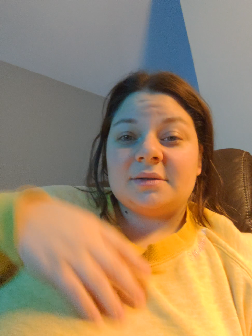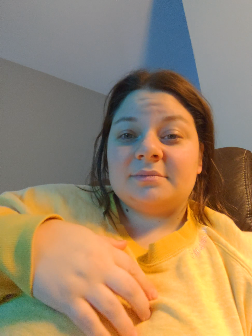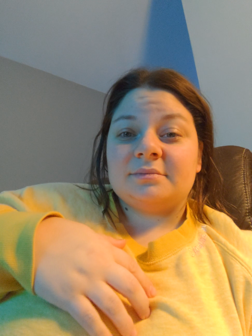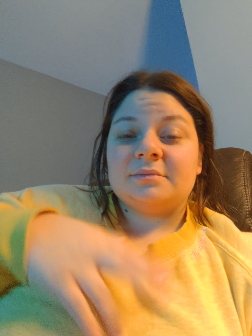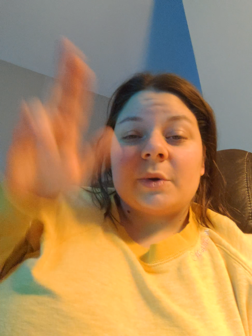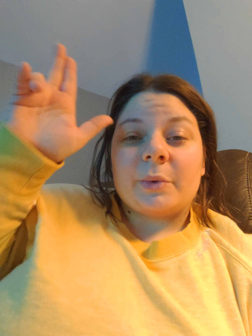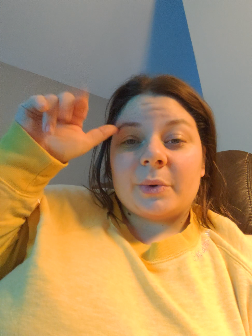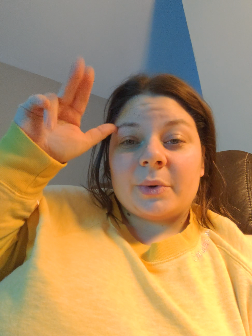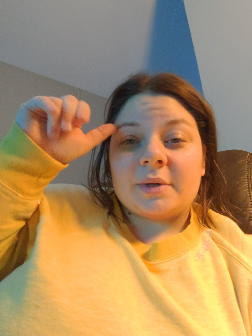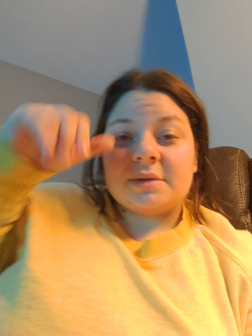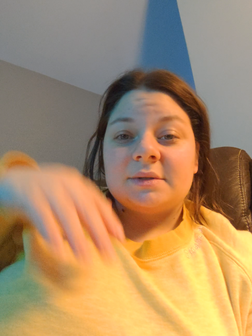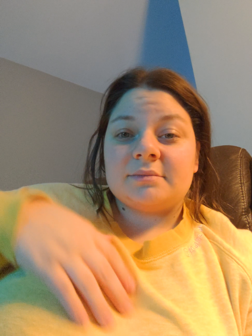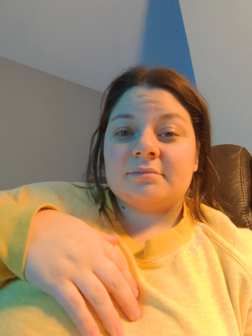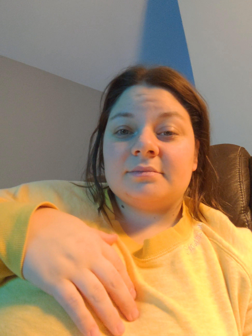horse